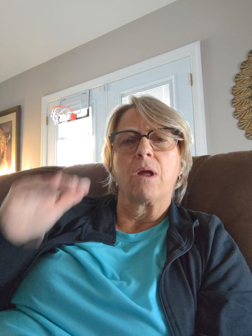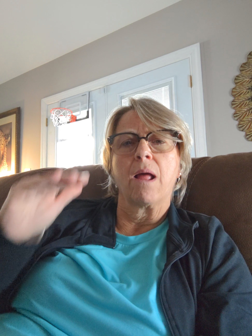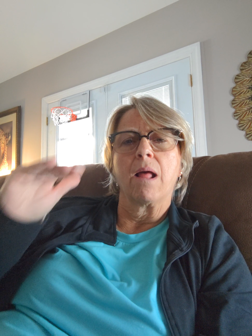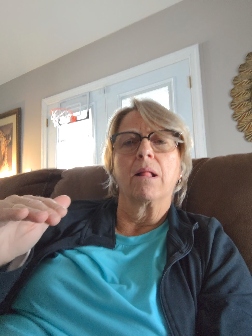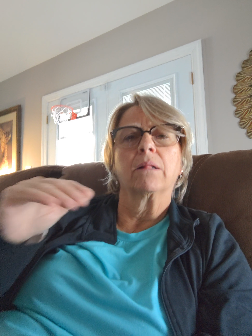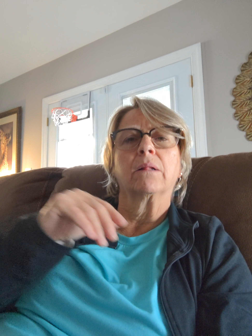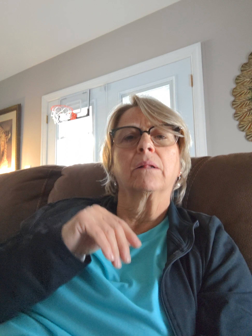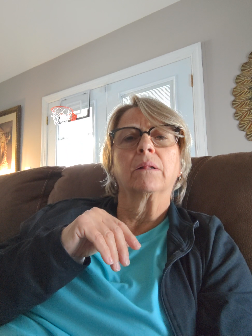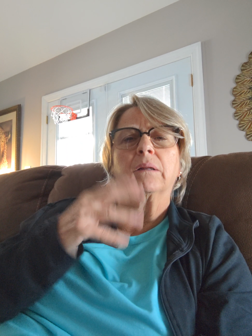child